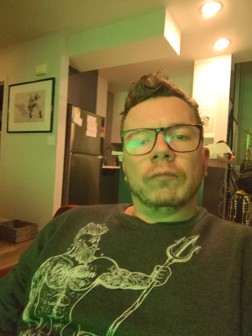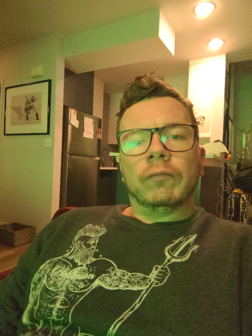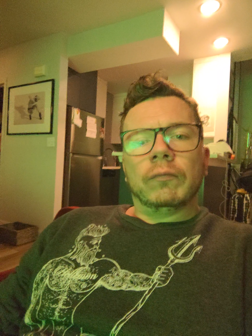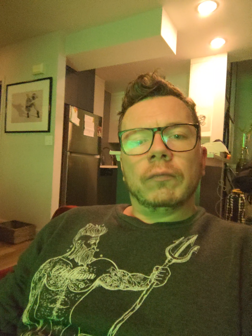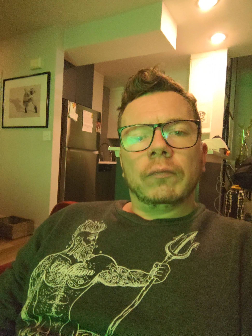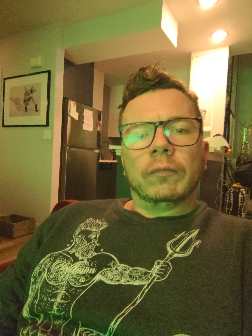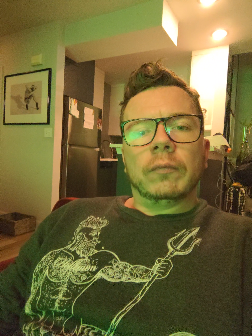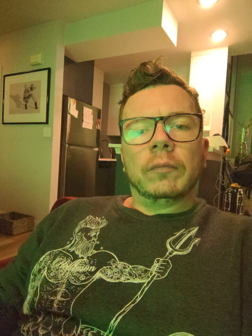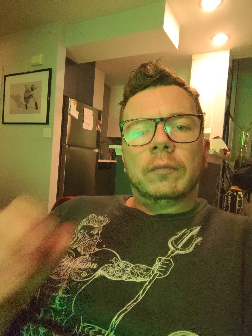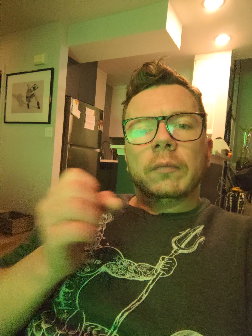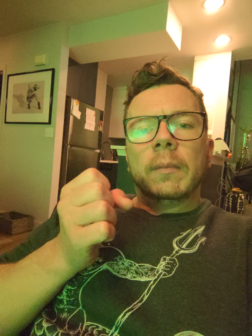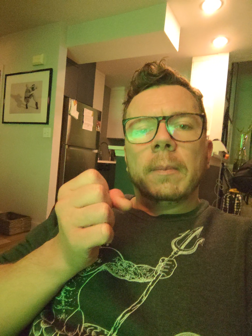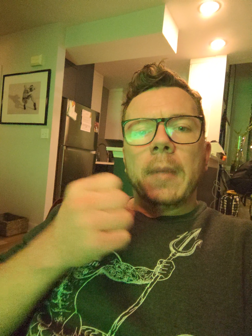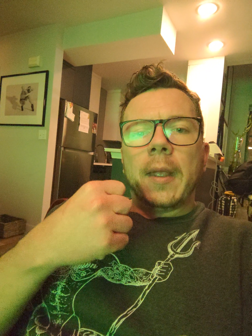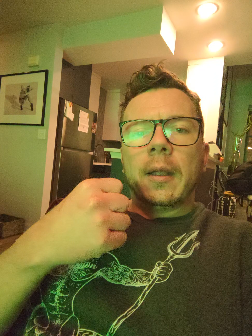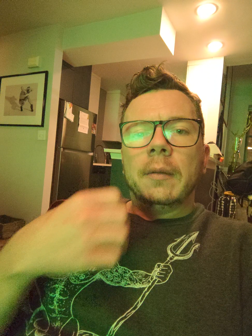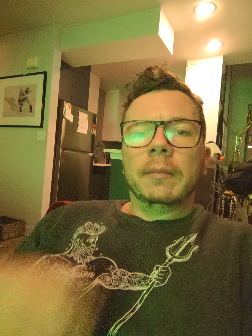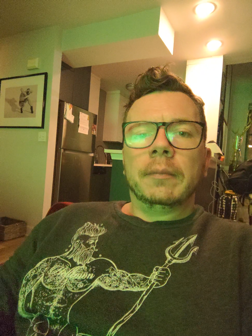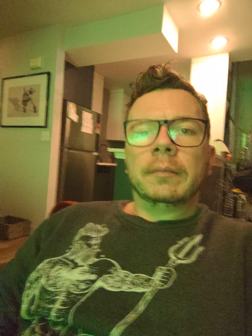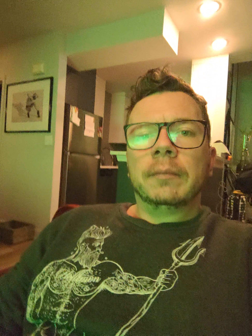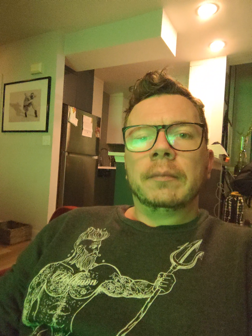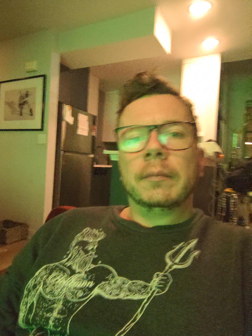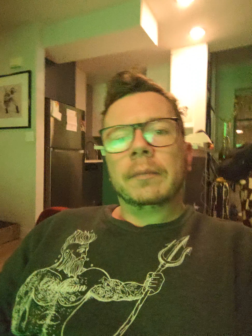make